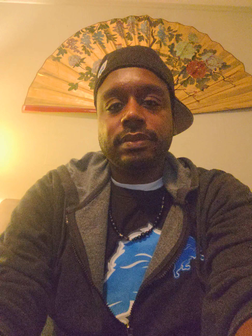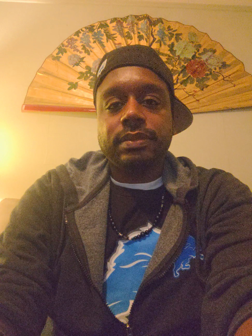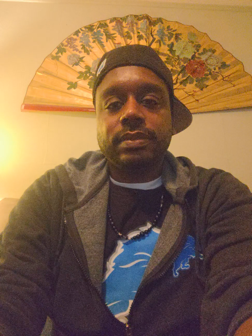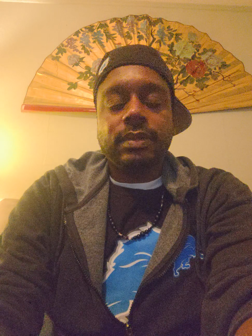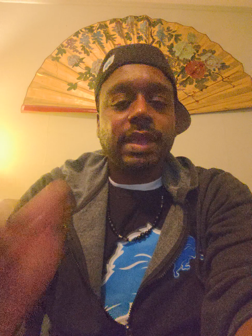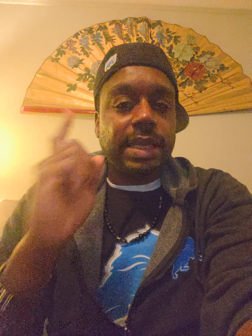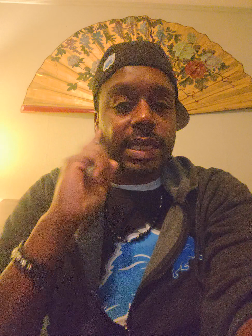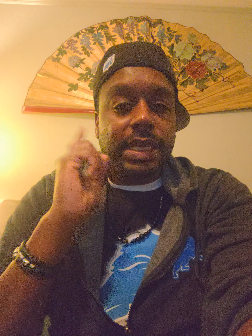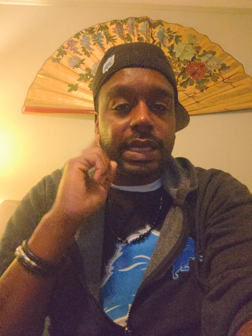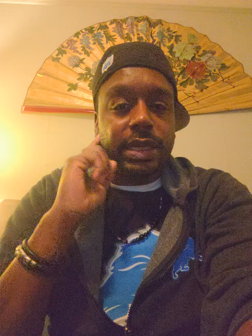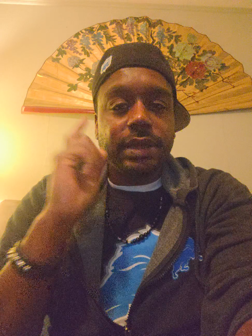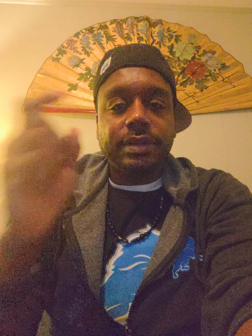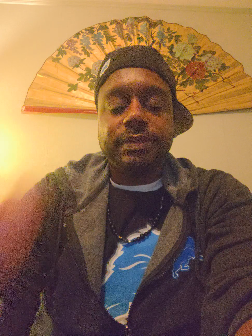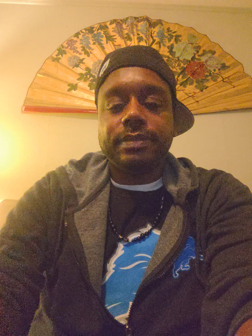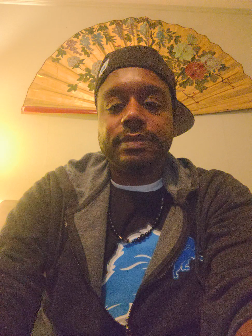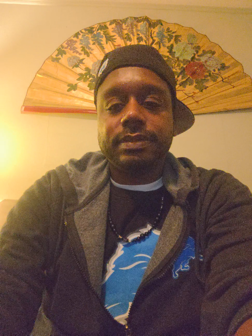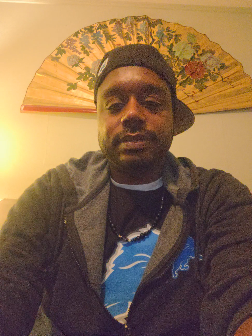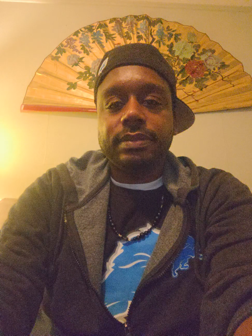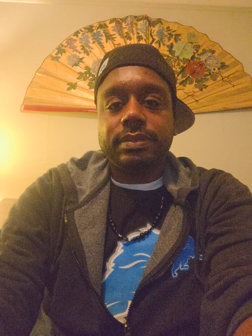hear